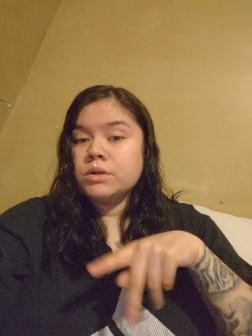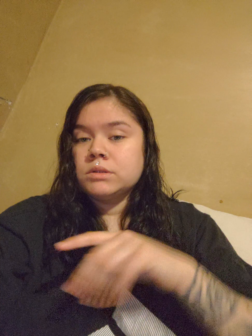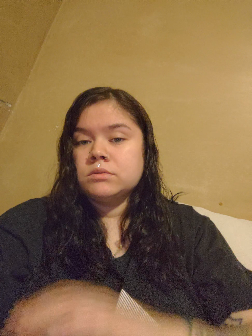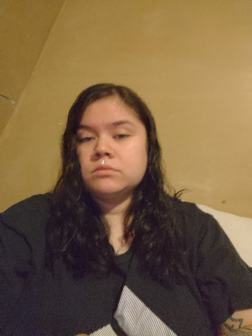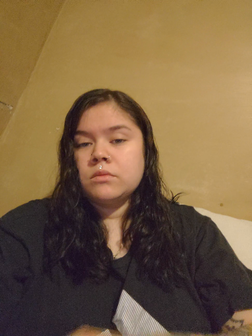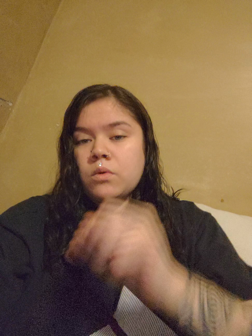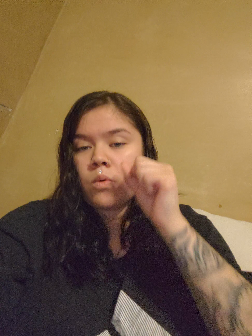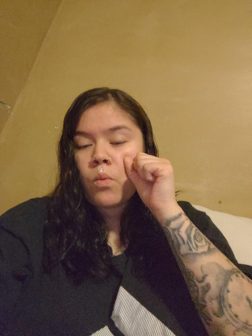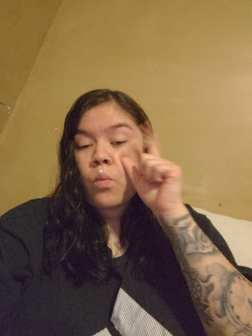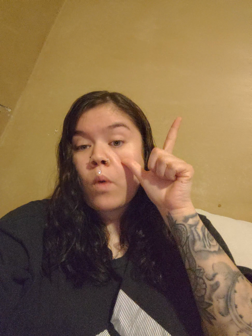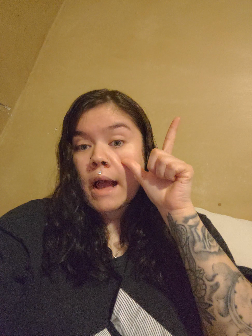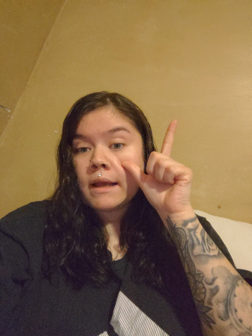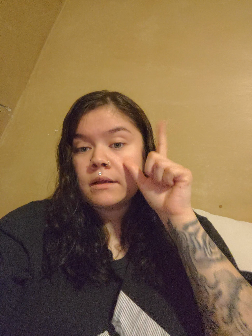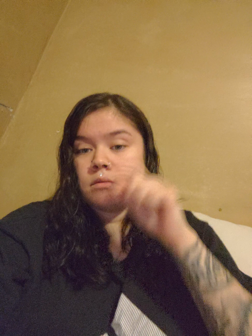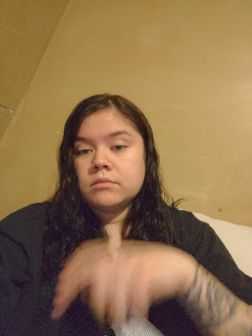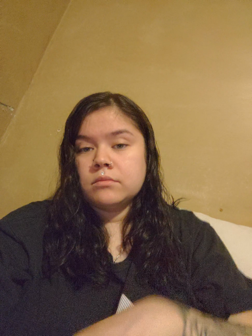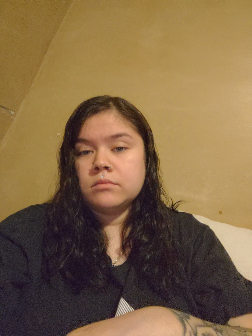wake